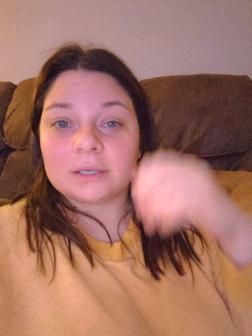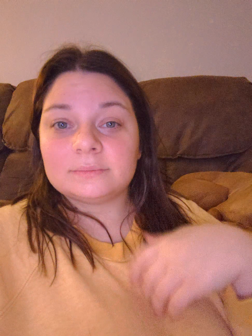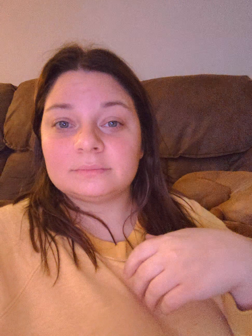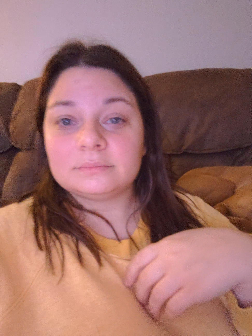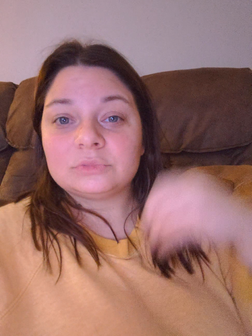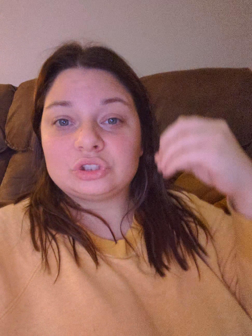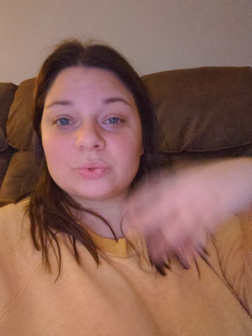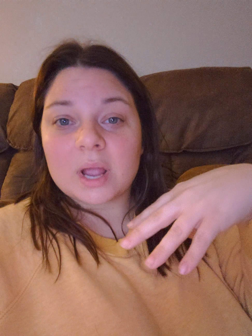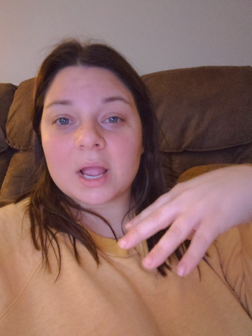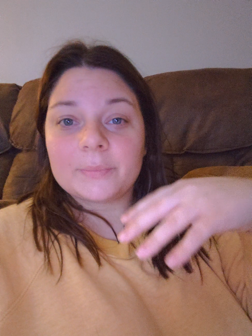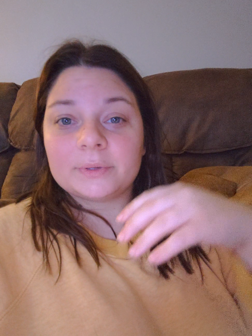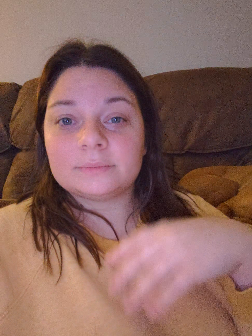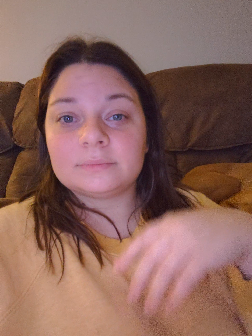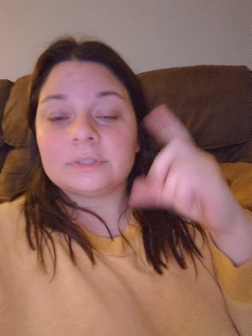drop